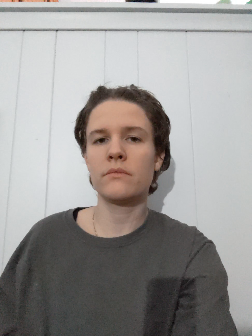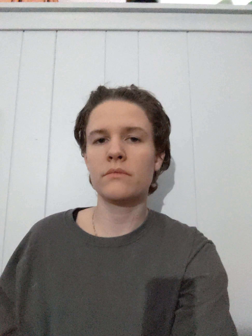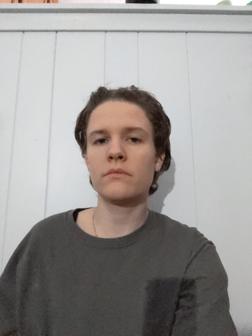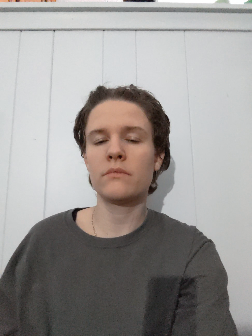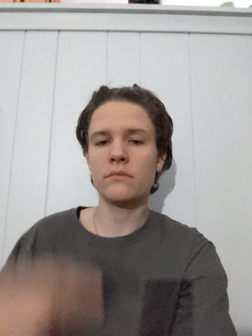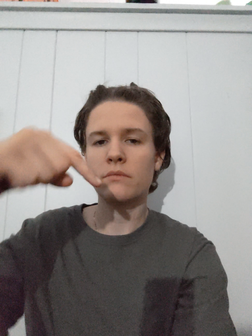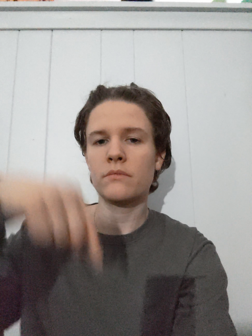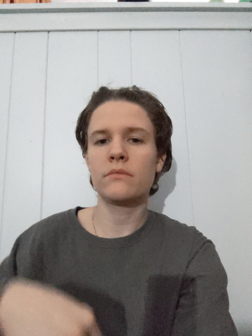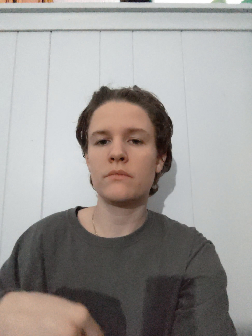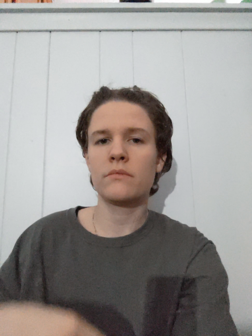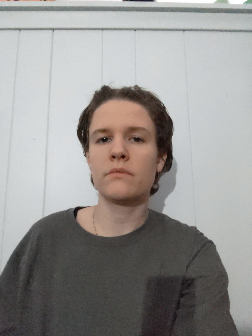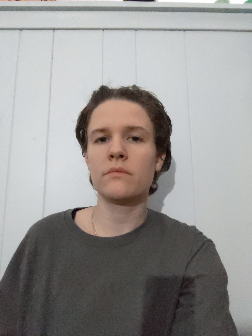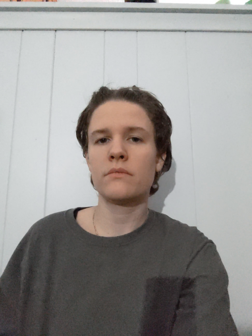down